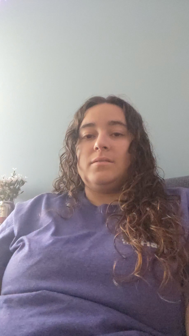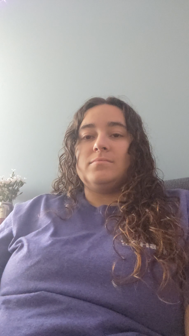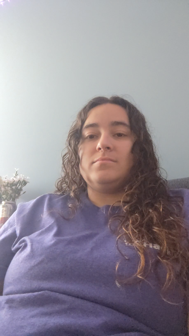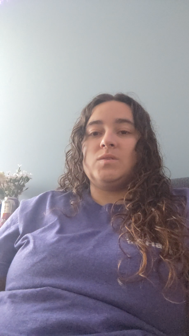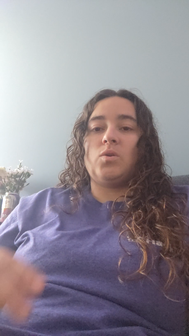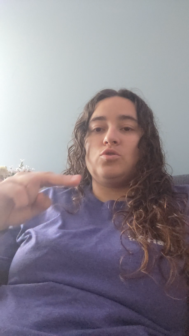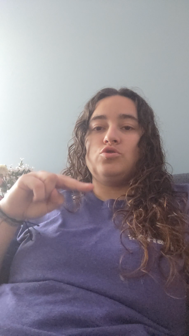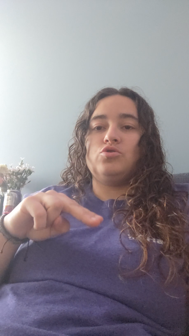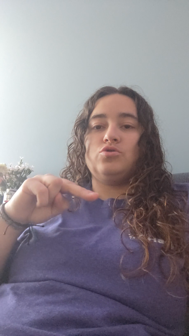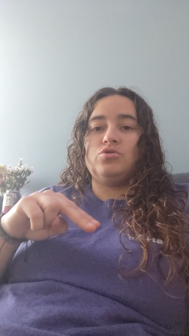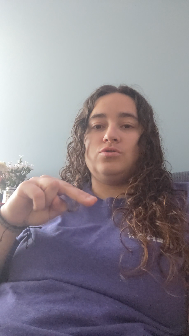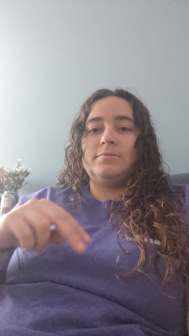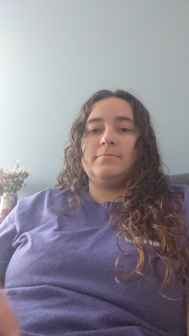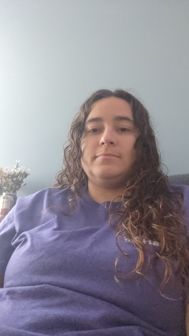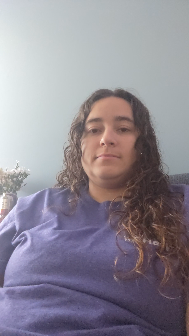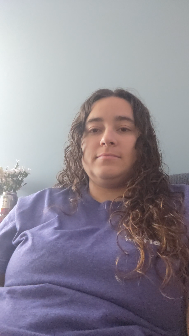nurse